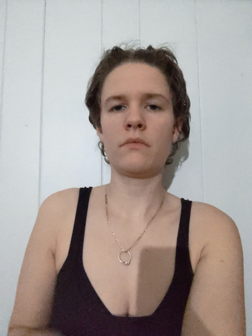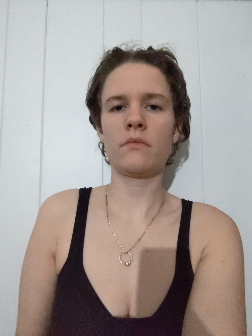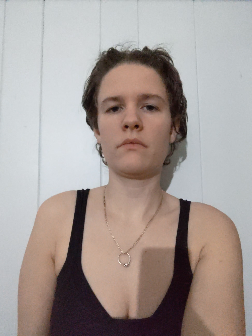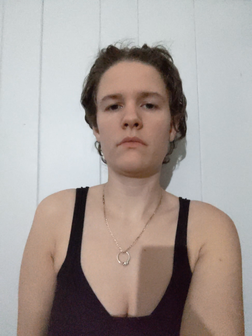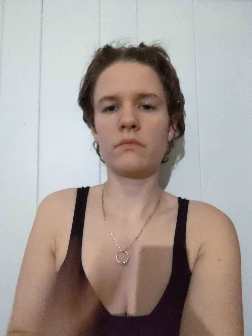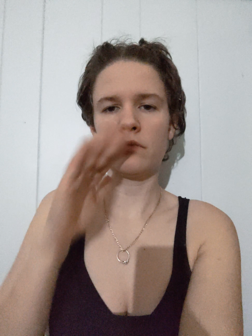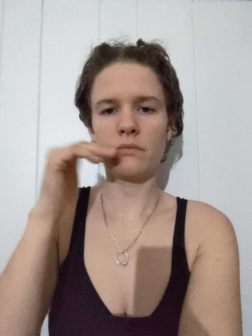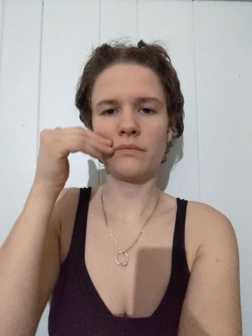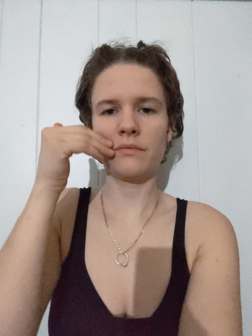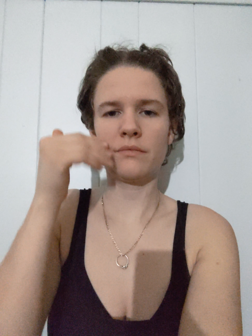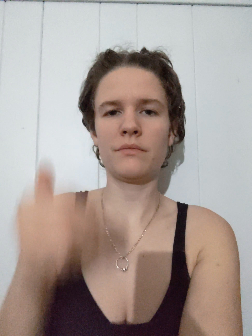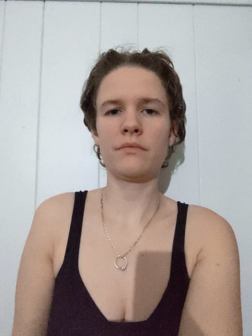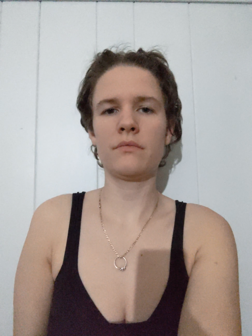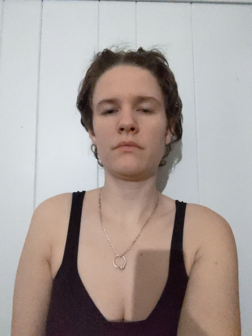smile